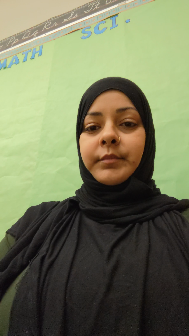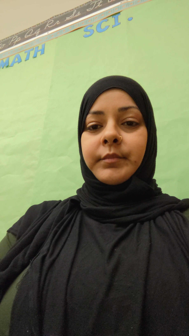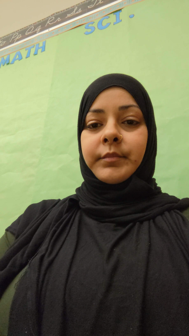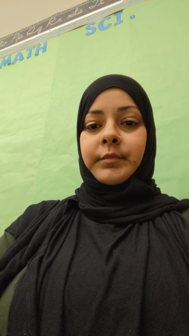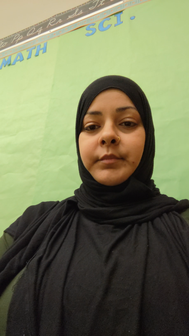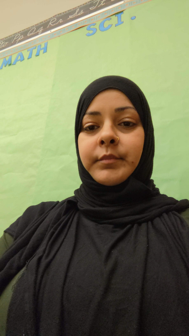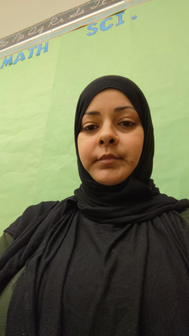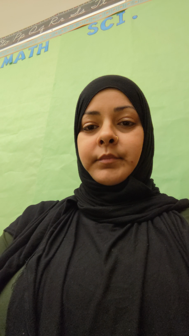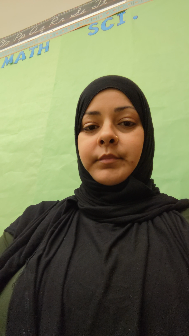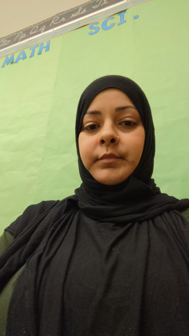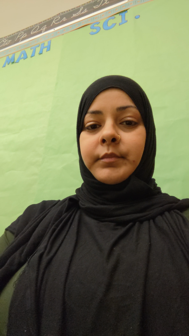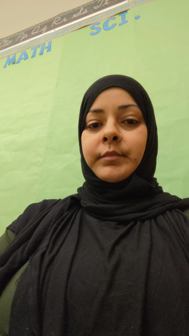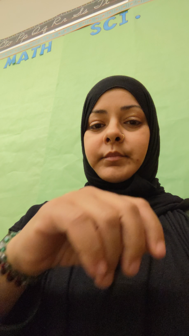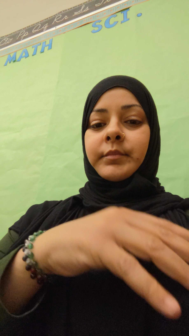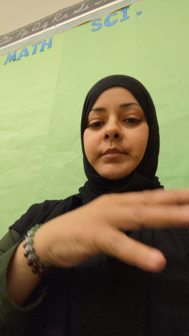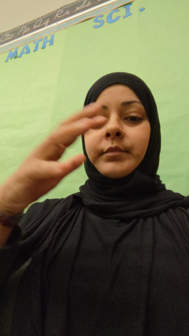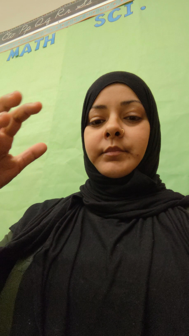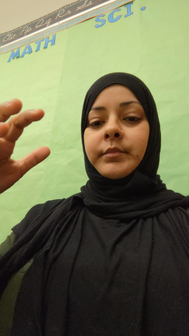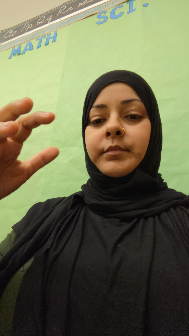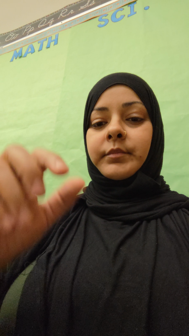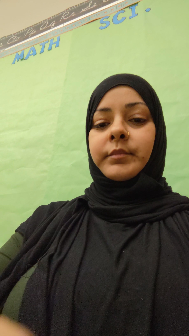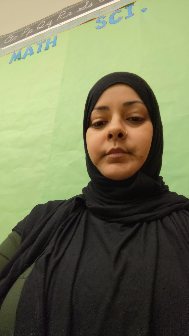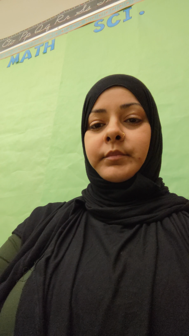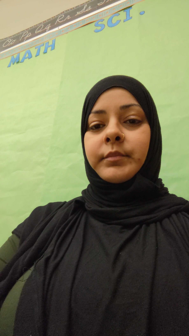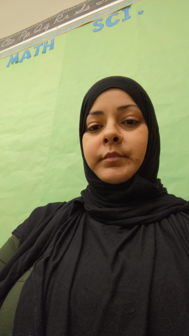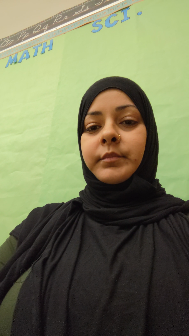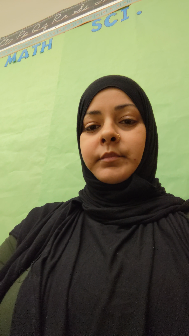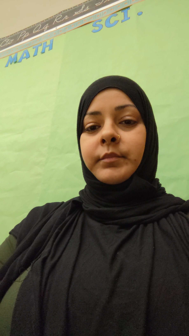a lot